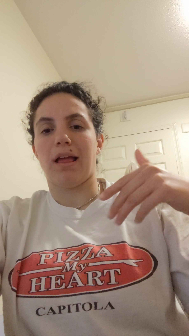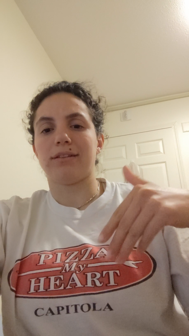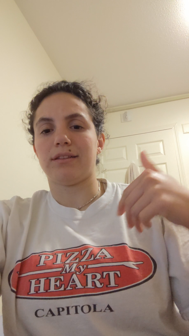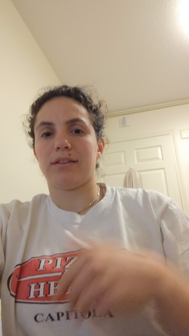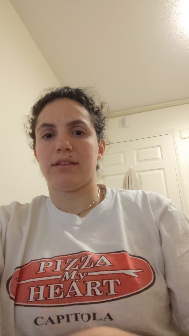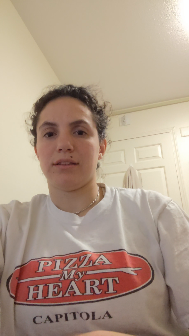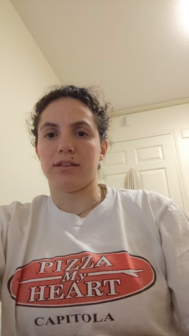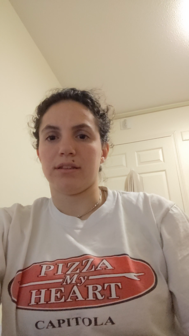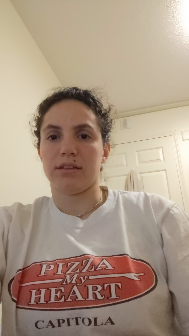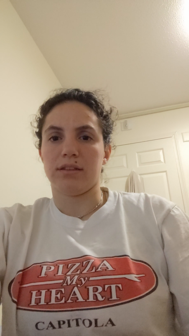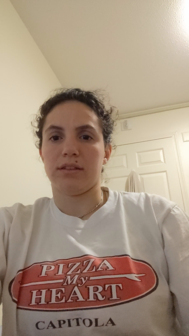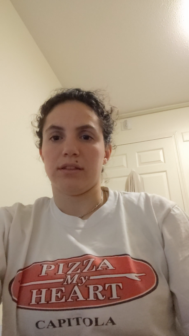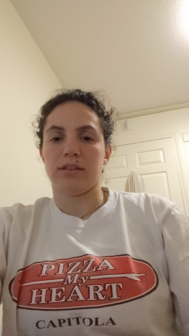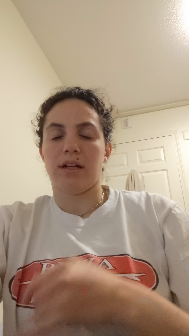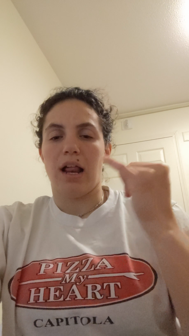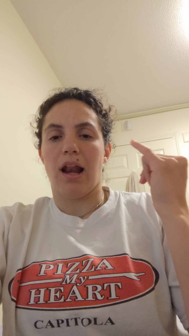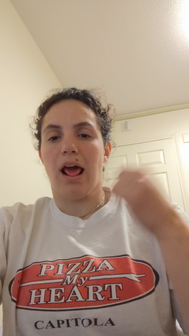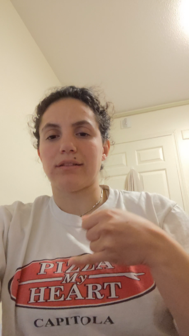last